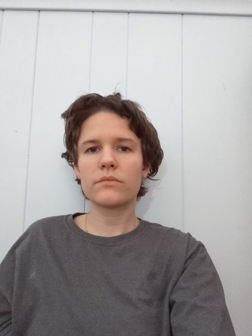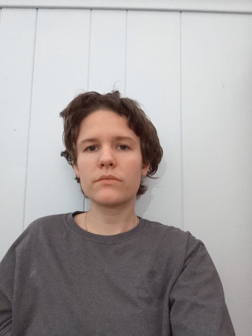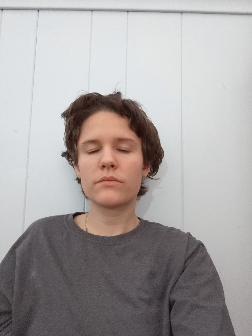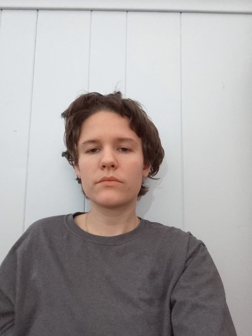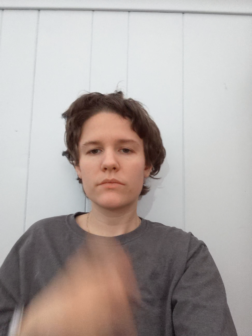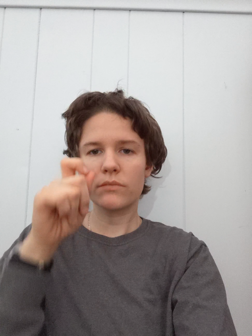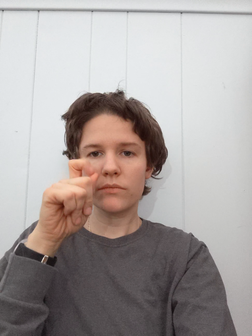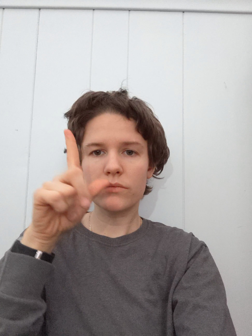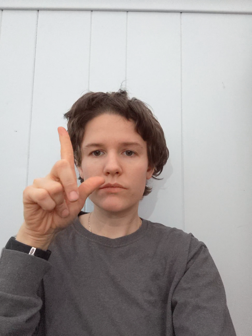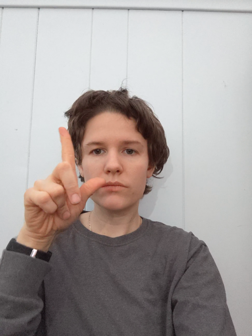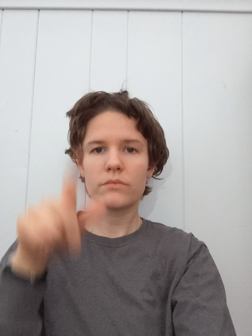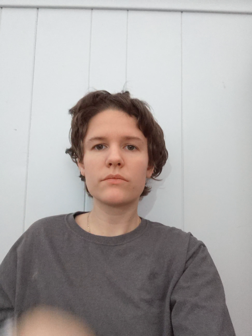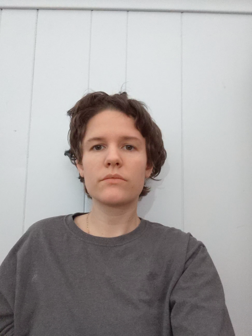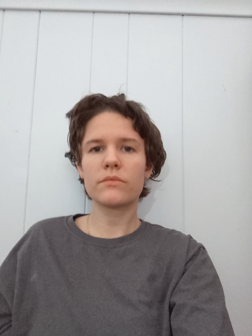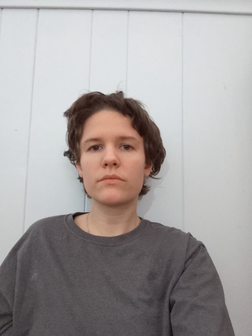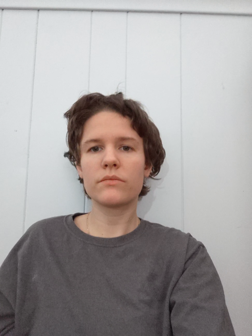awake